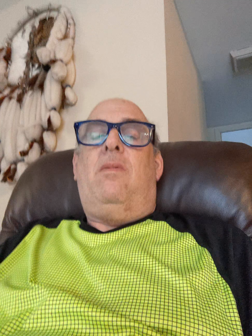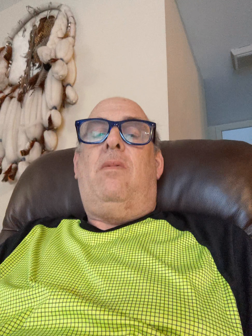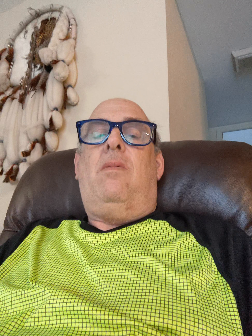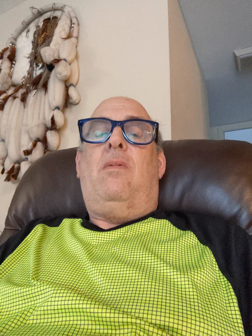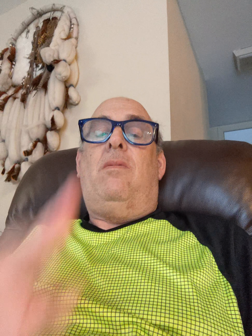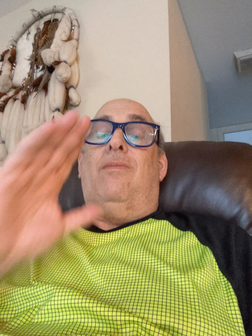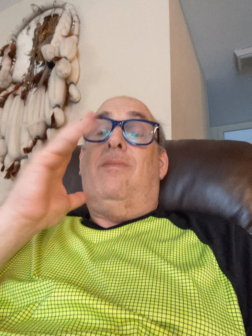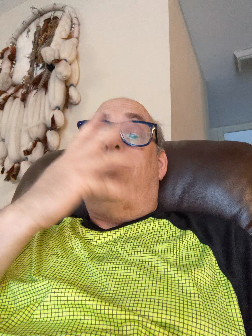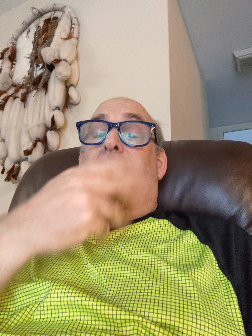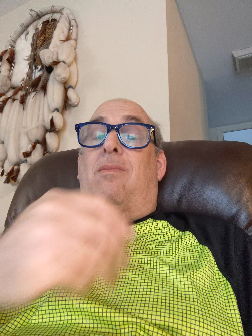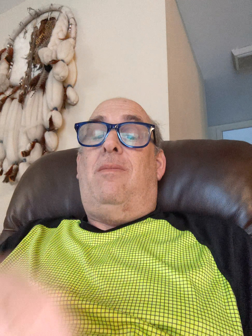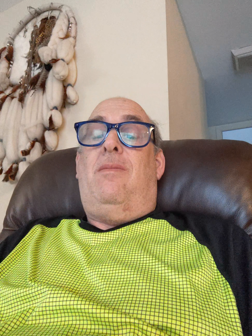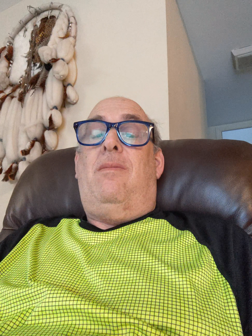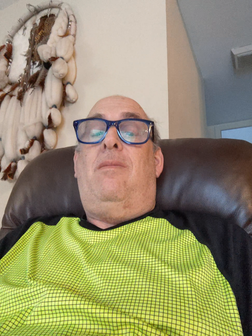pretty